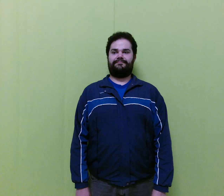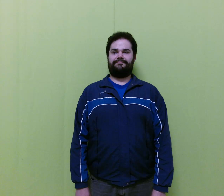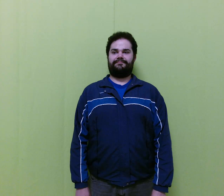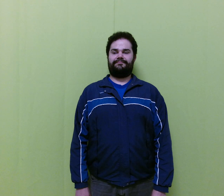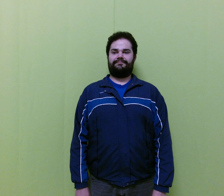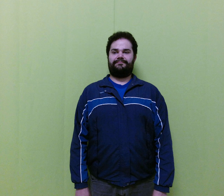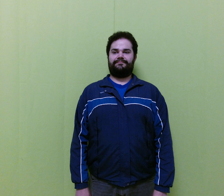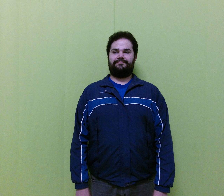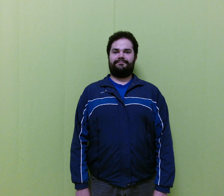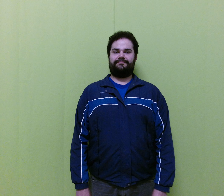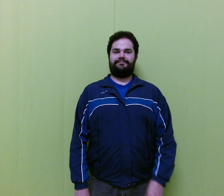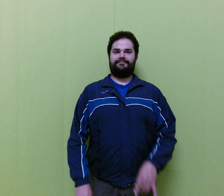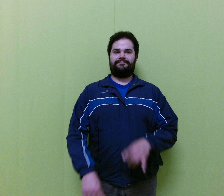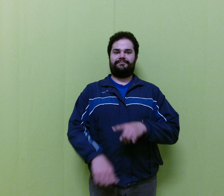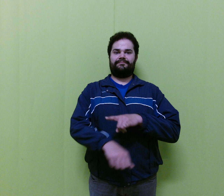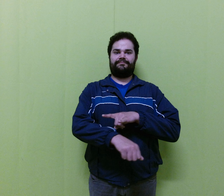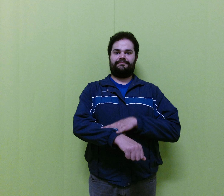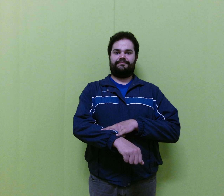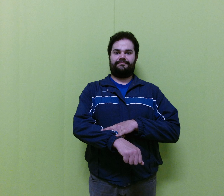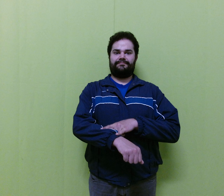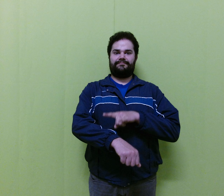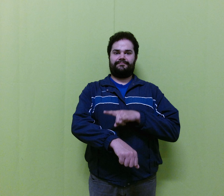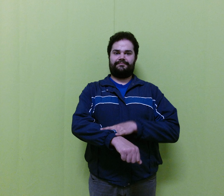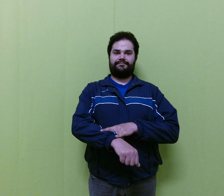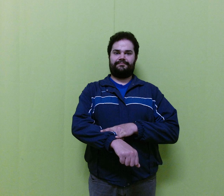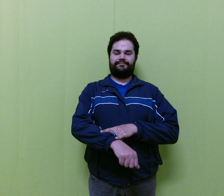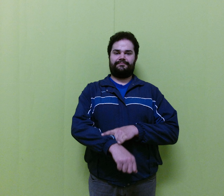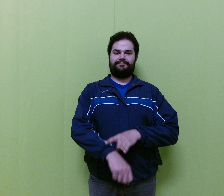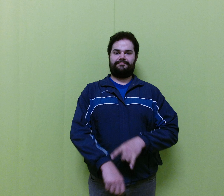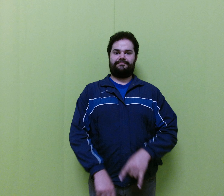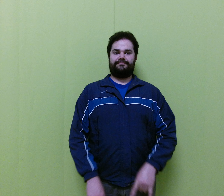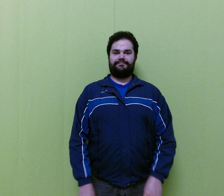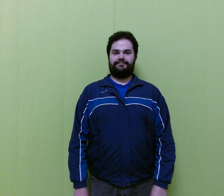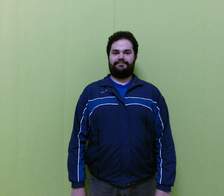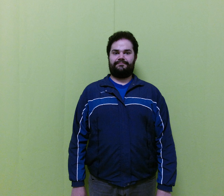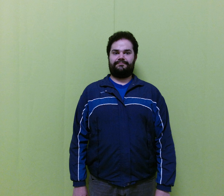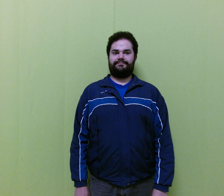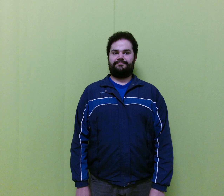banheiro